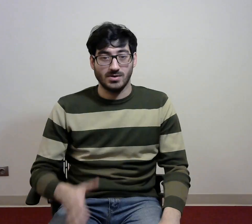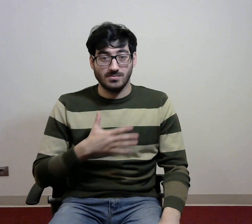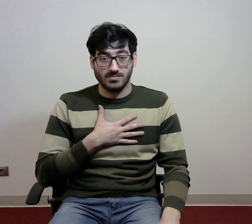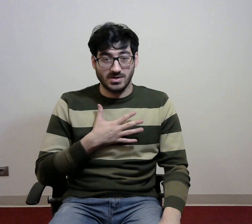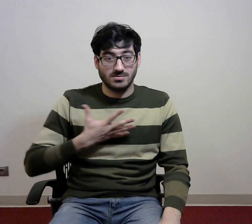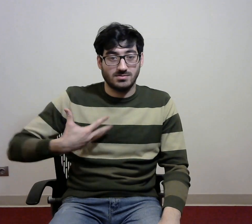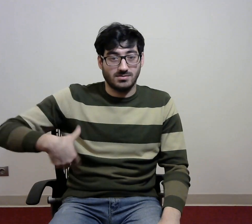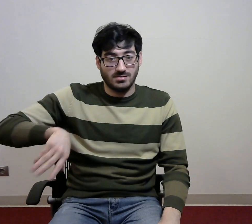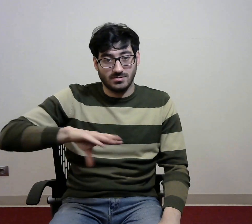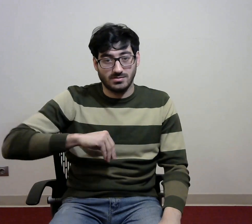biz